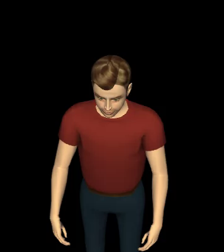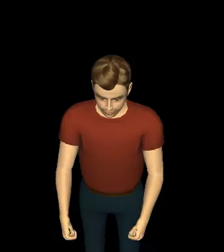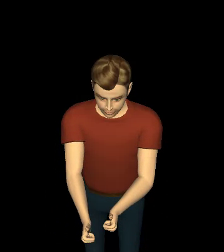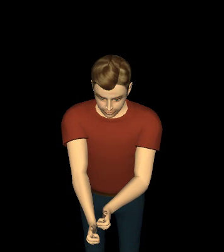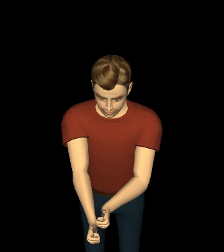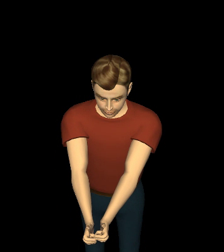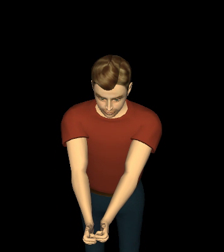يتابع